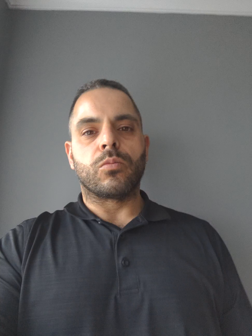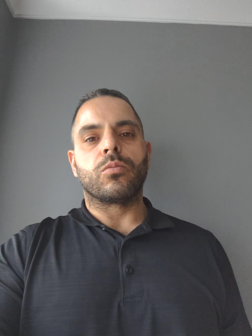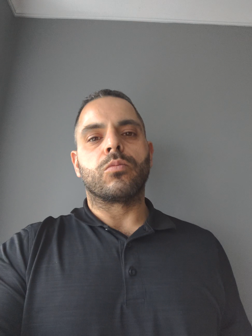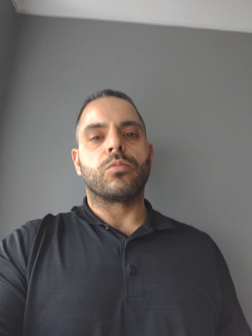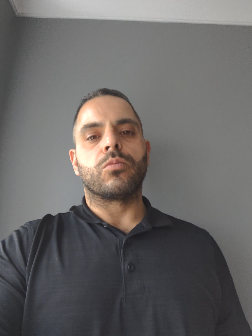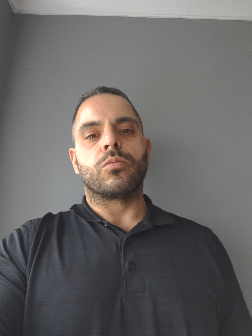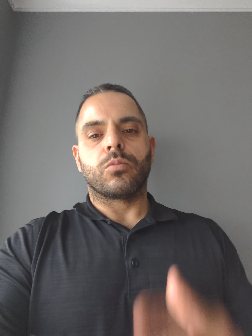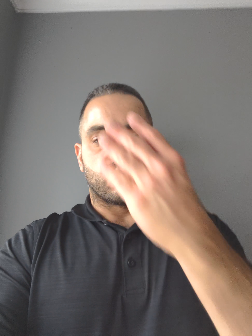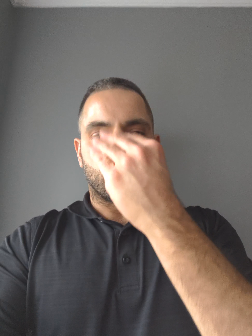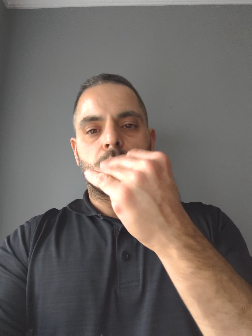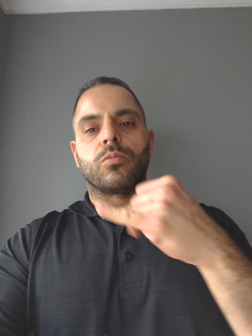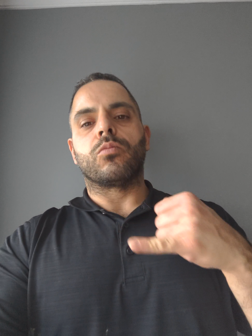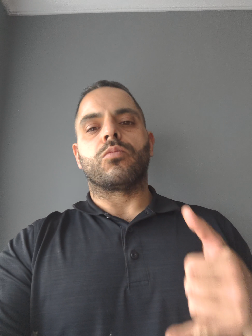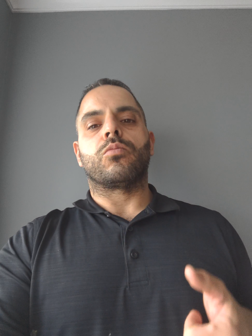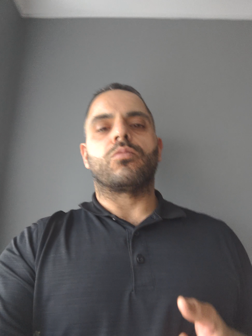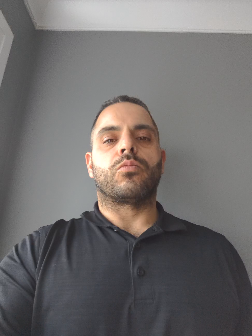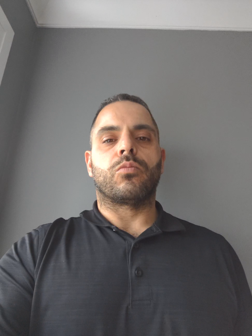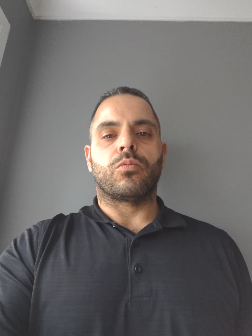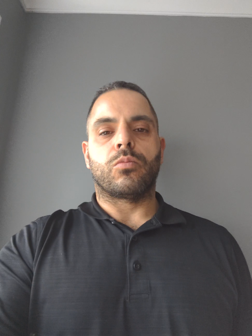pajamas